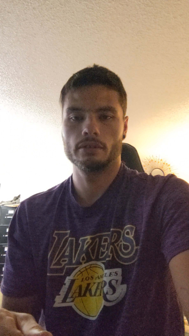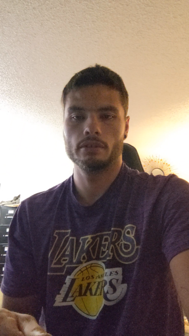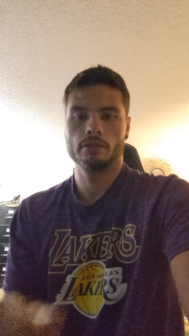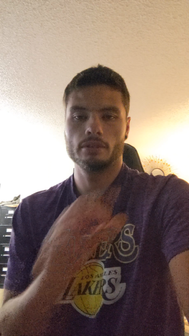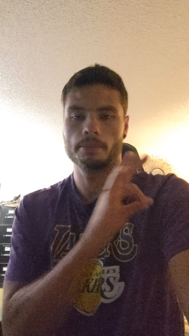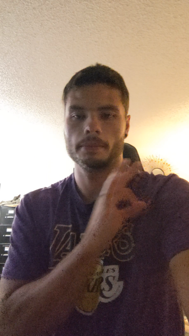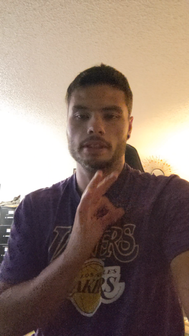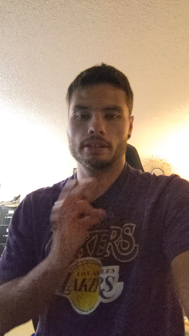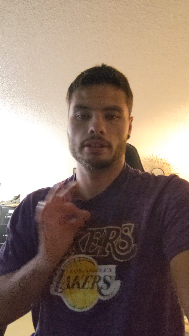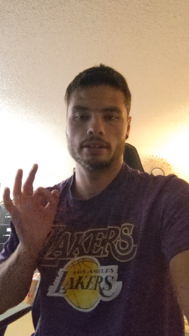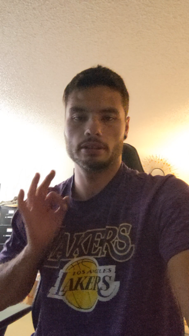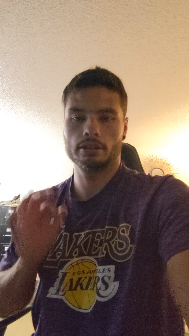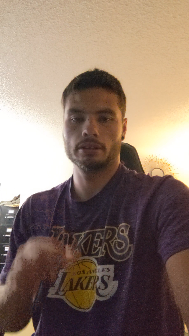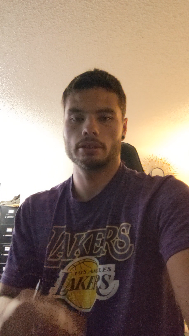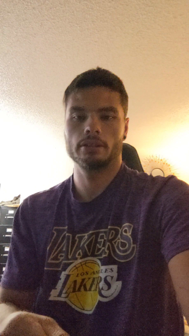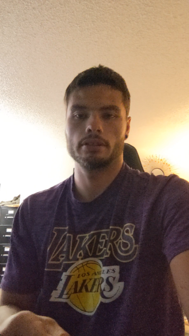beads